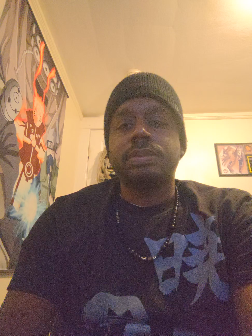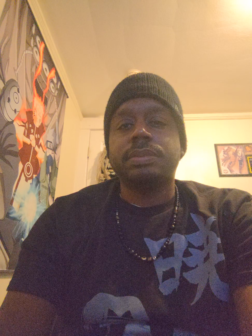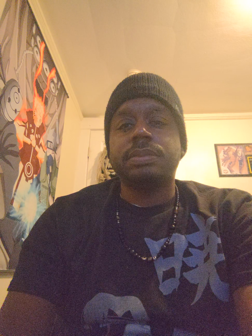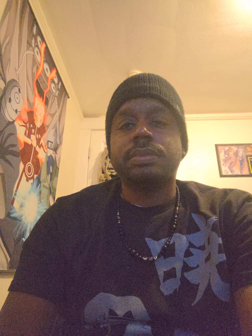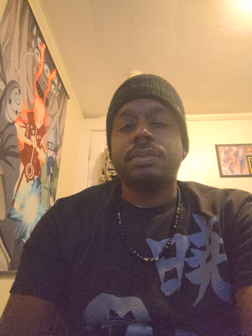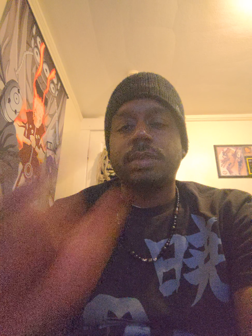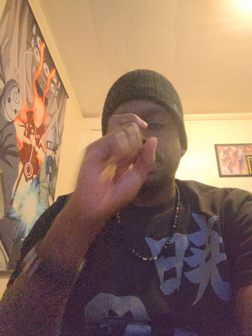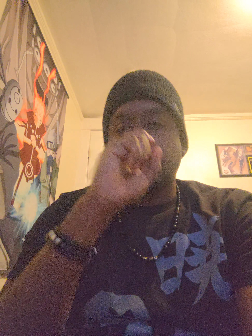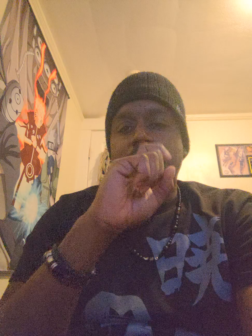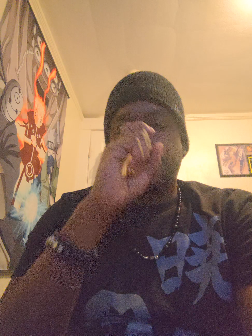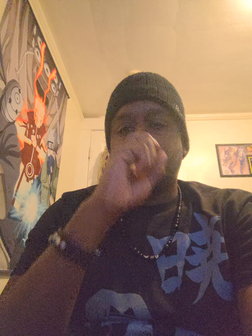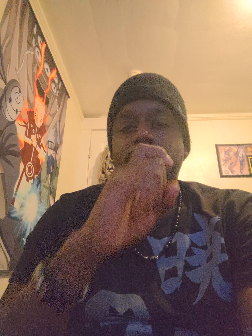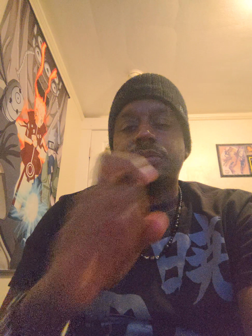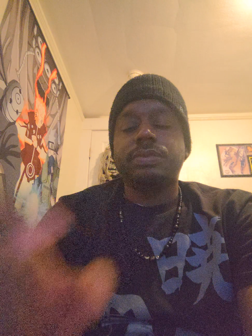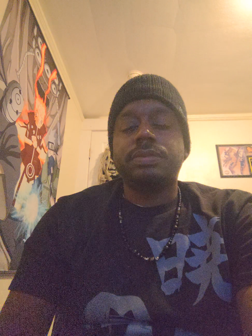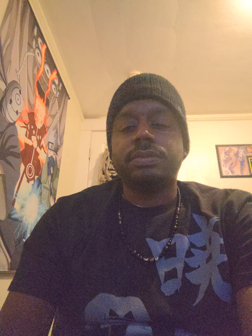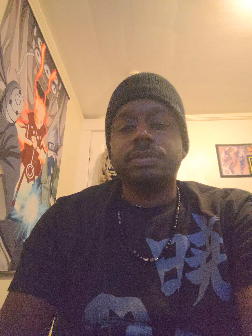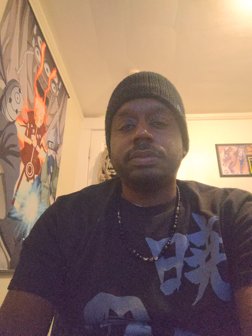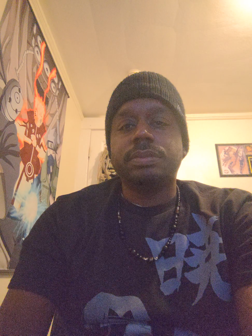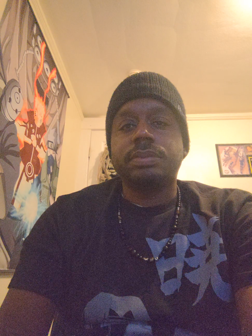doll